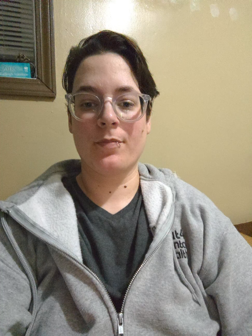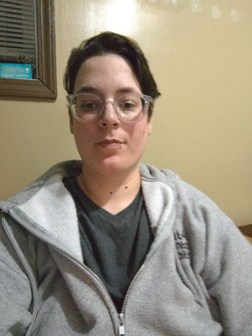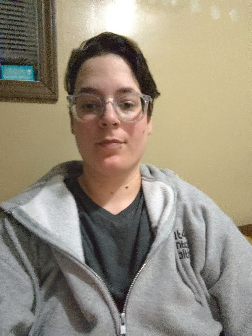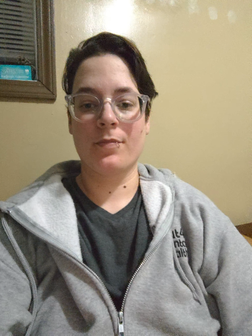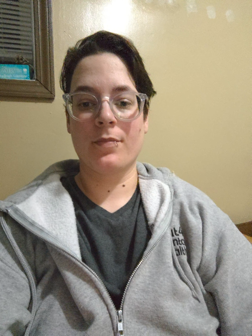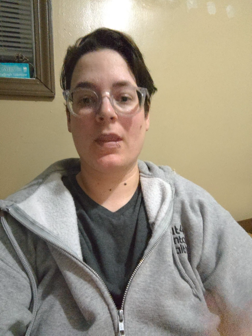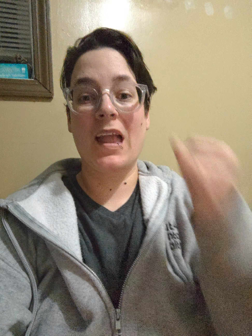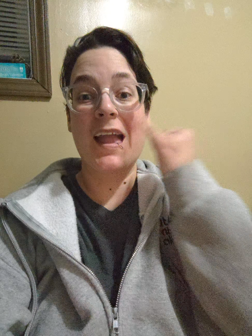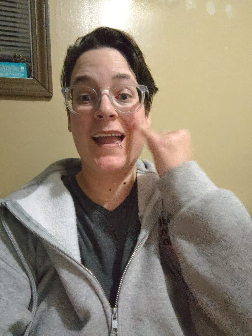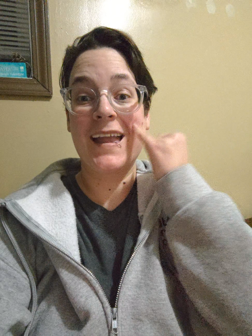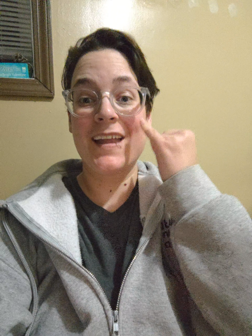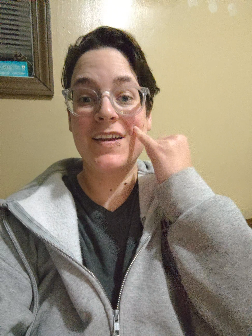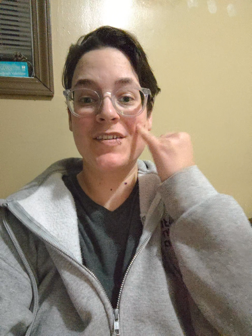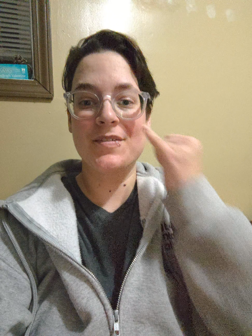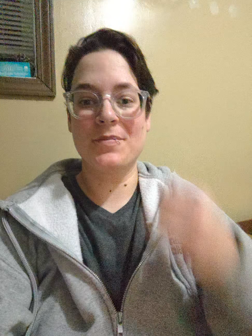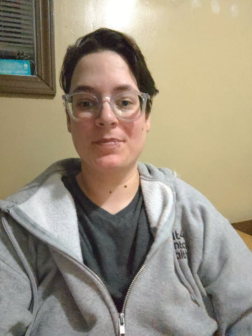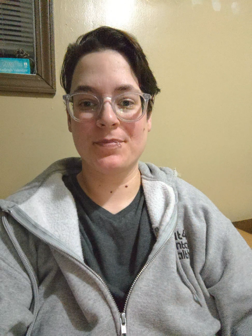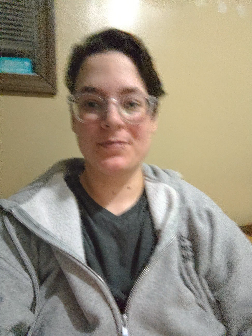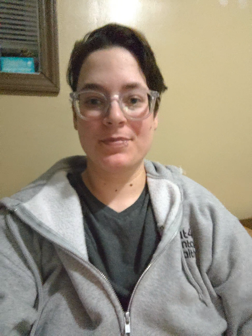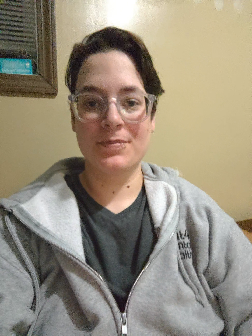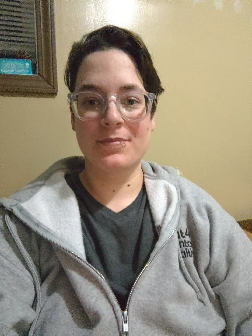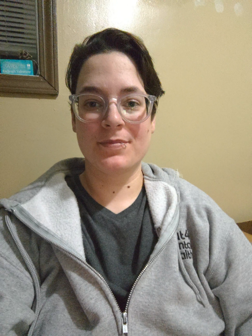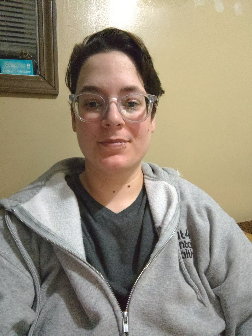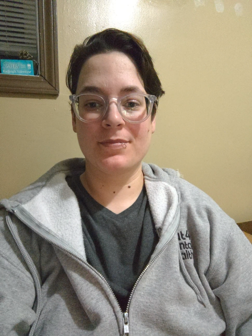if